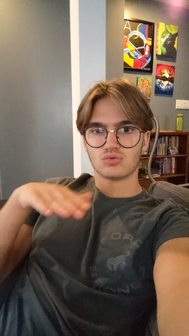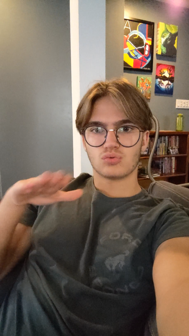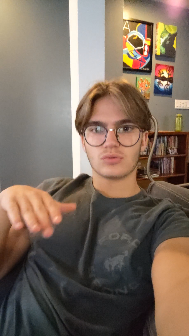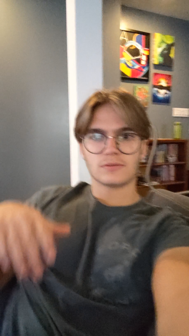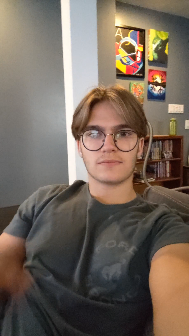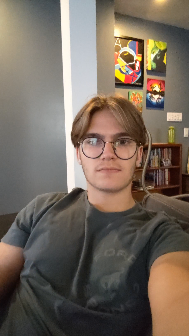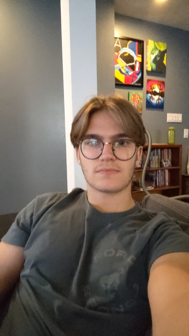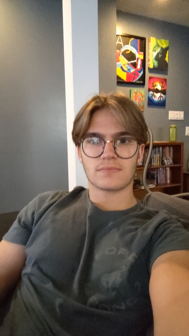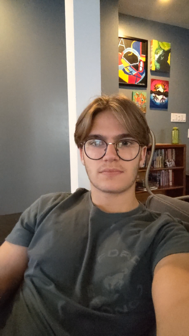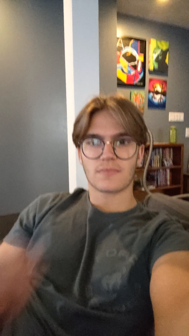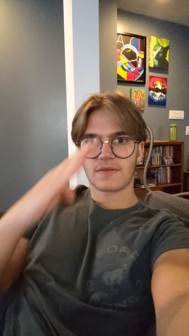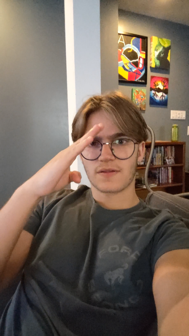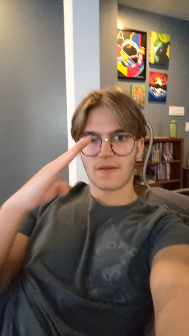roof